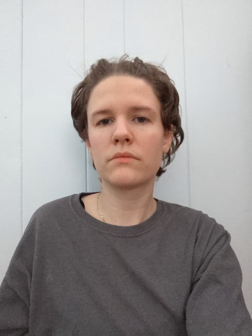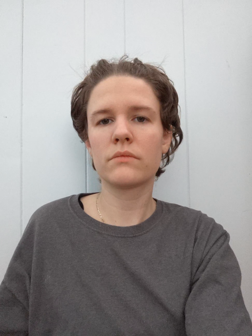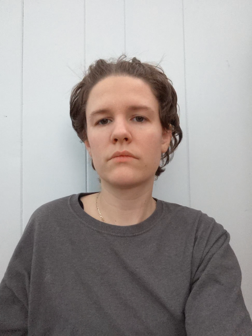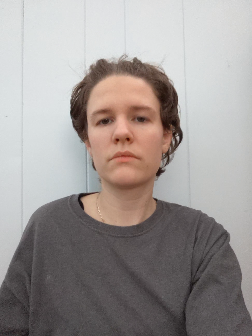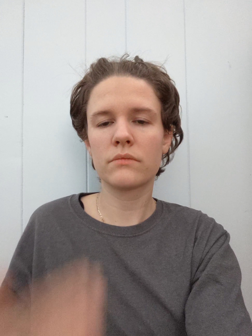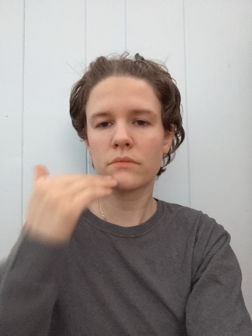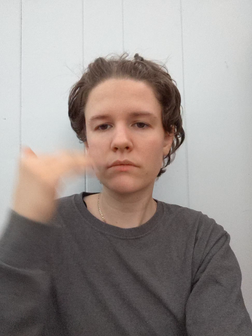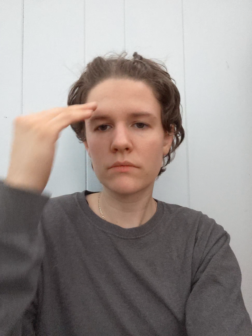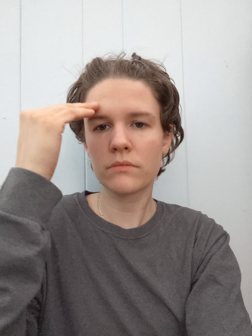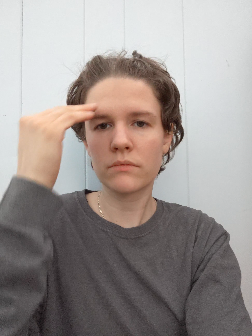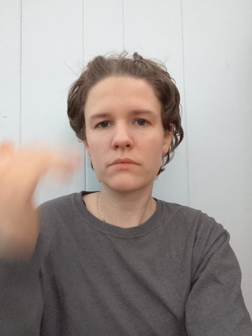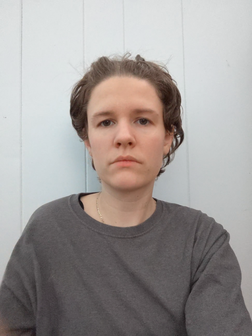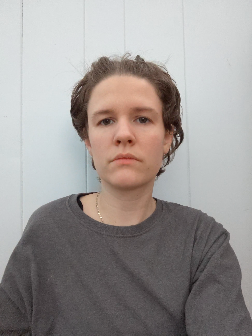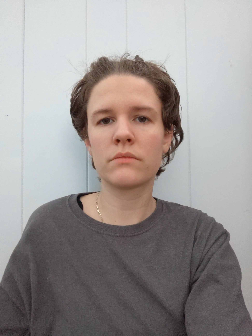head